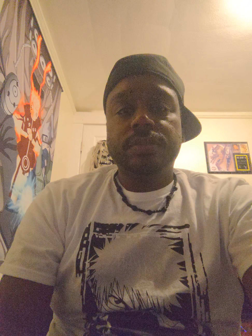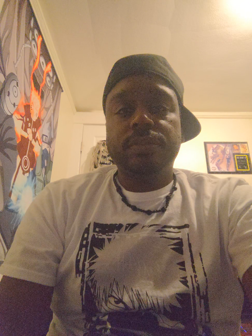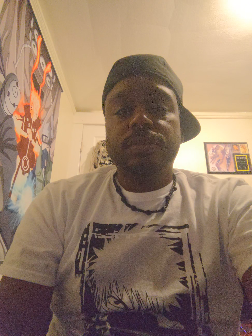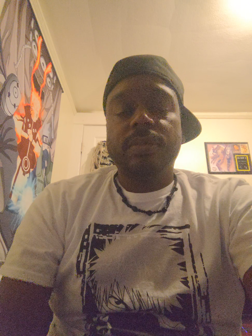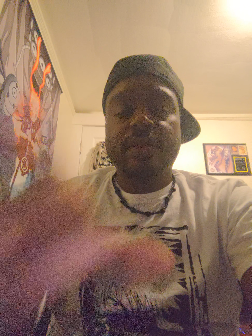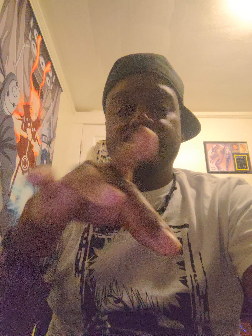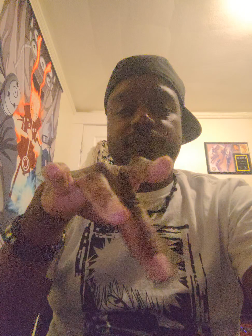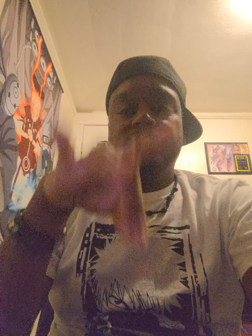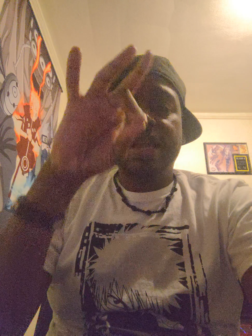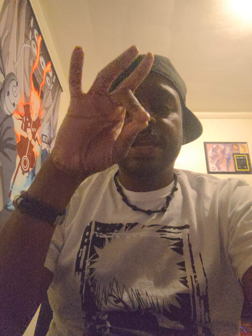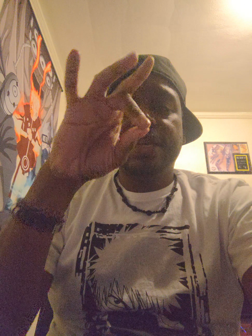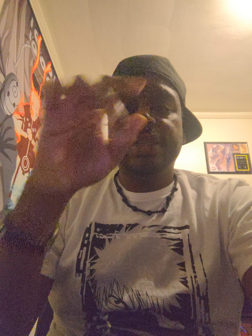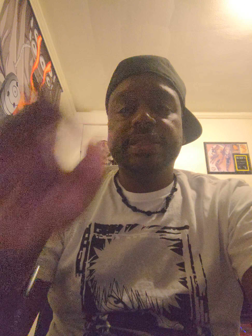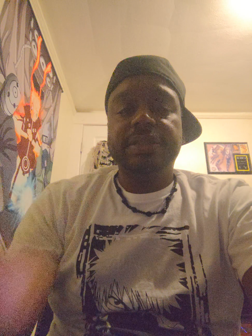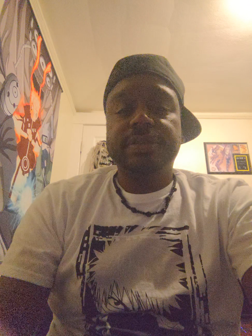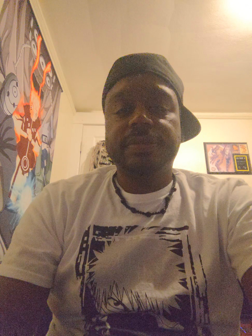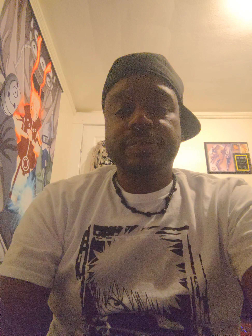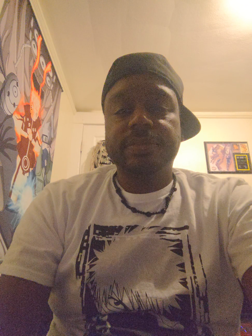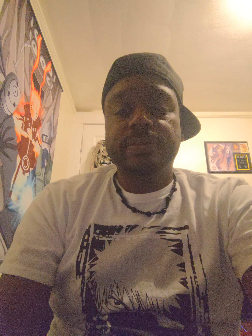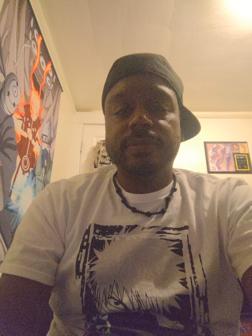find